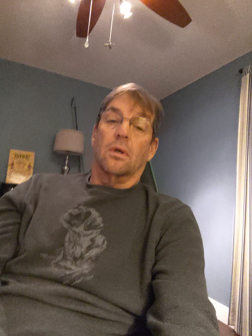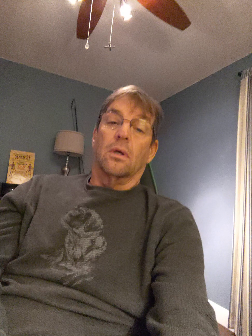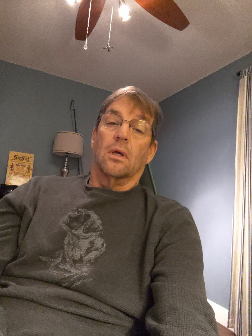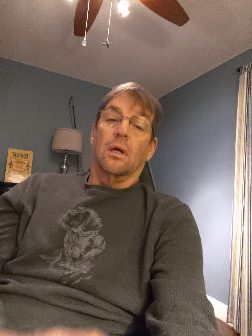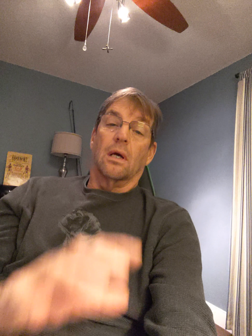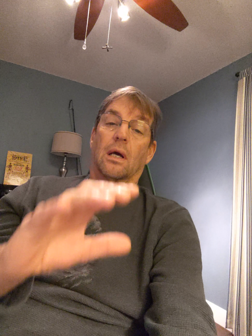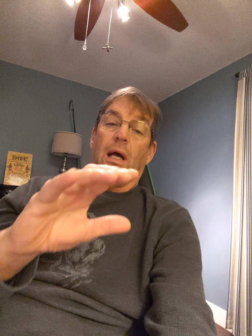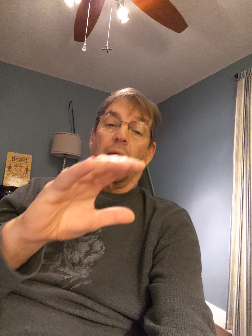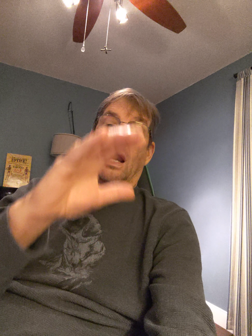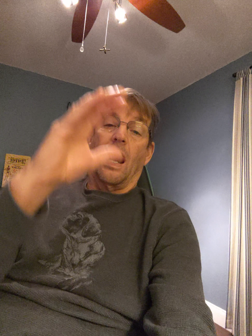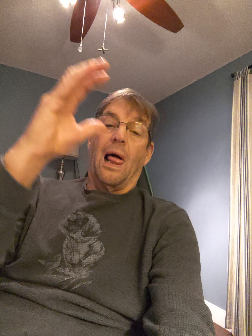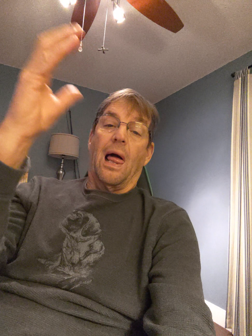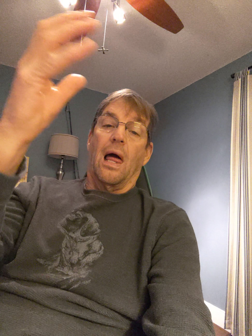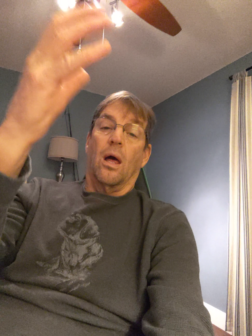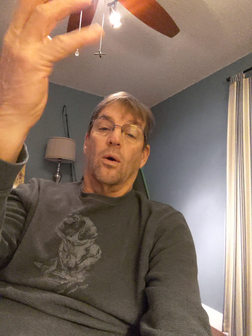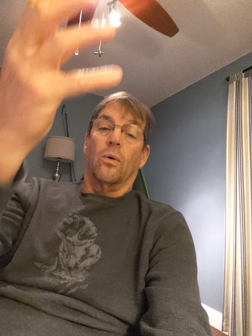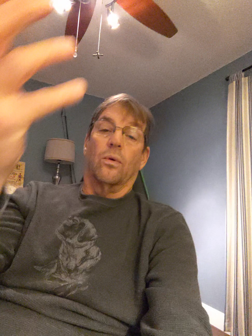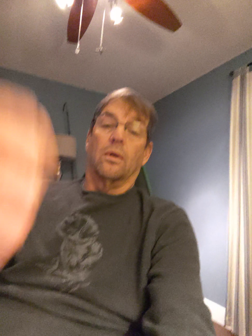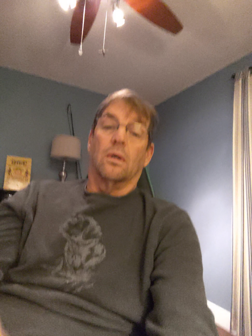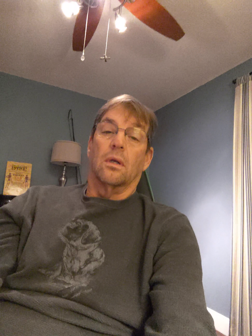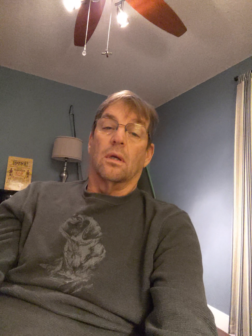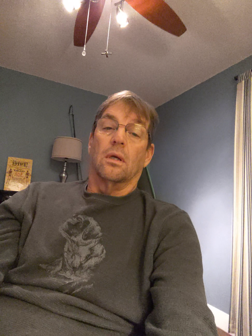cloud